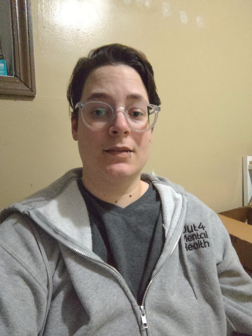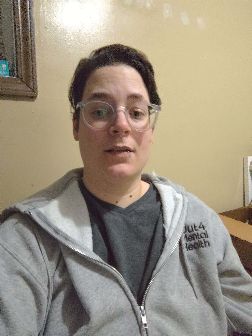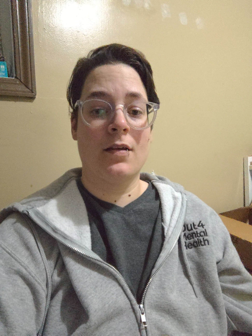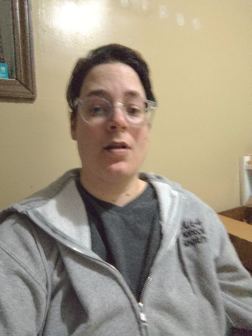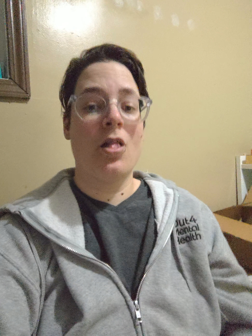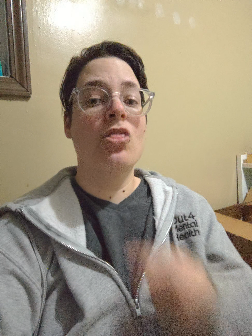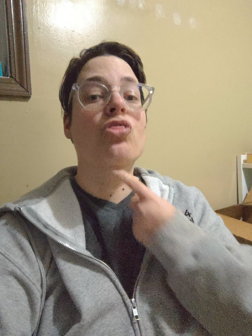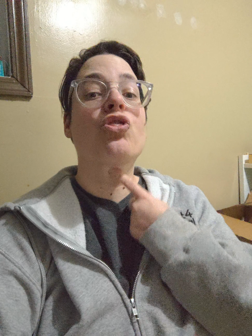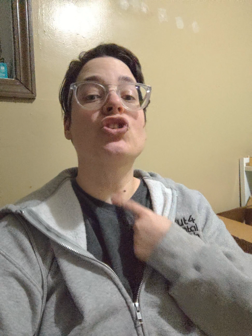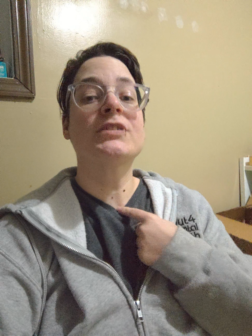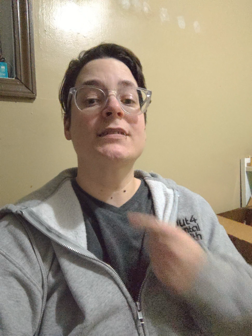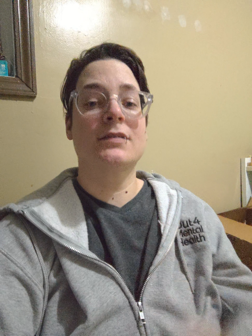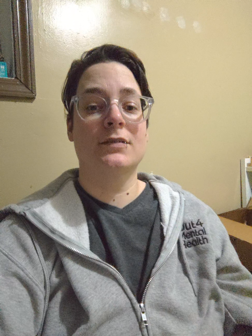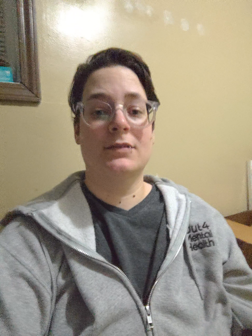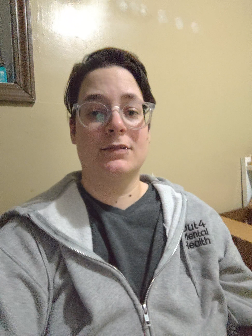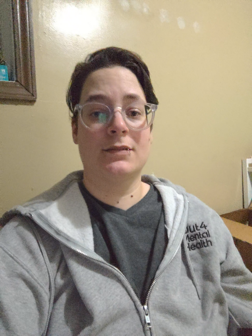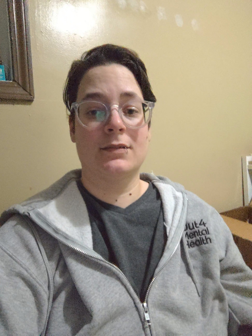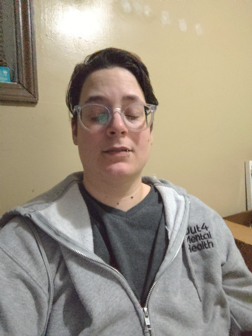thirsty